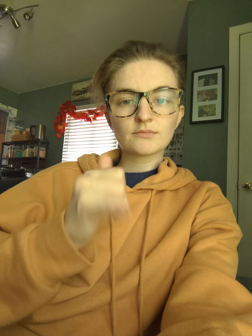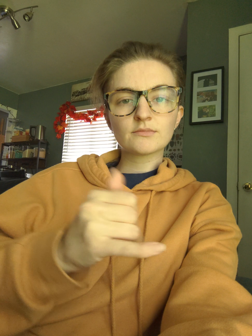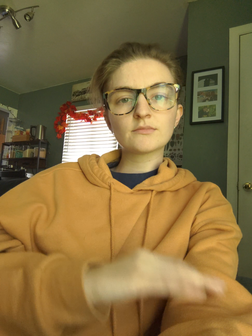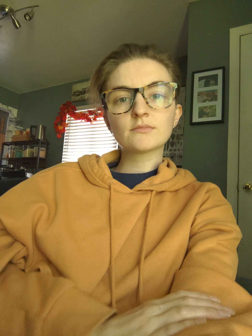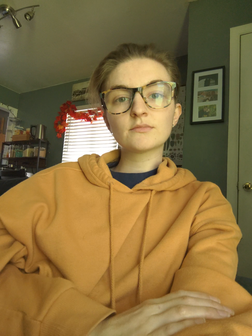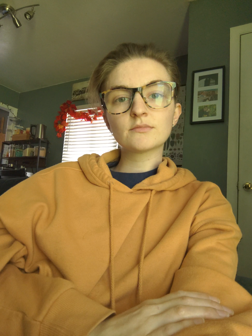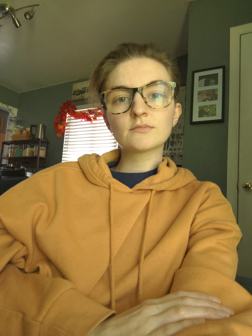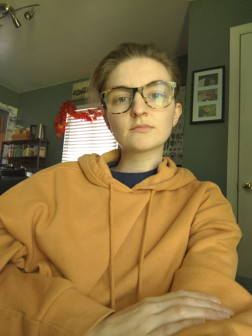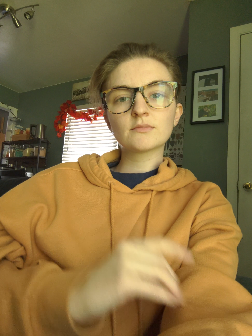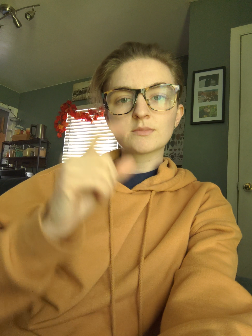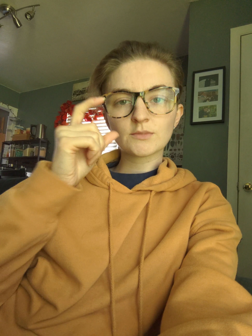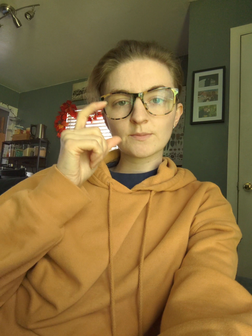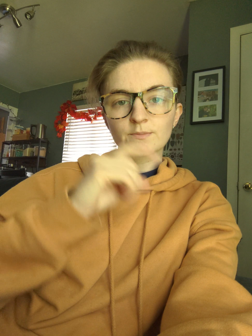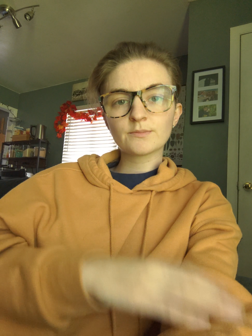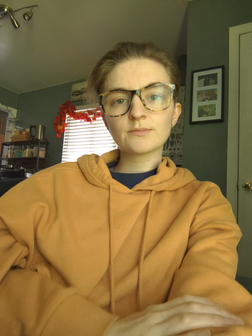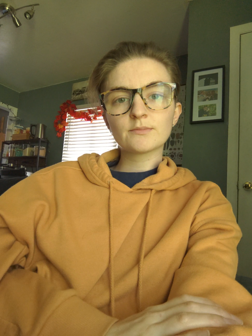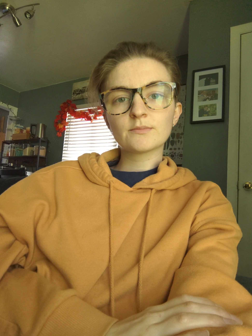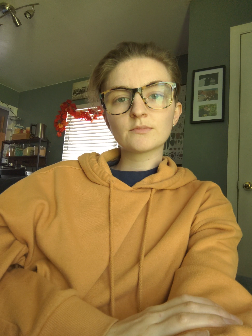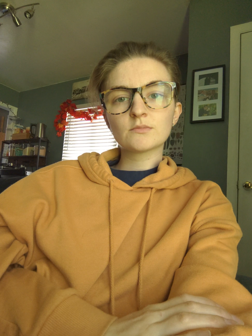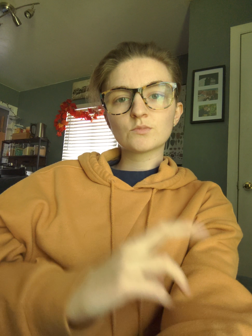glasses